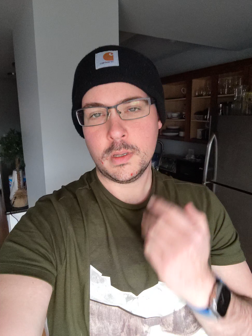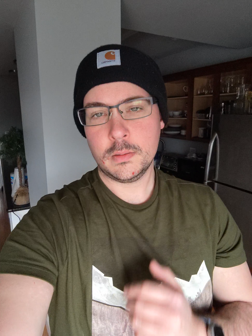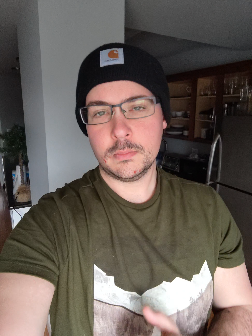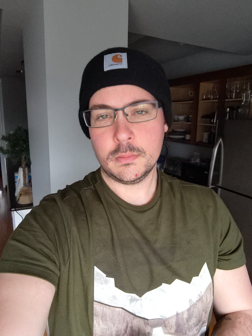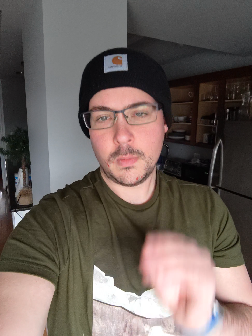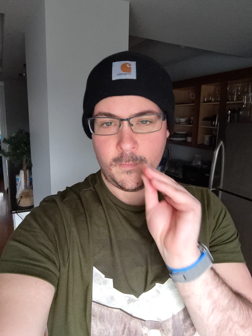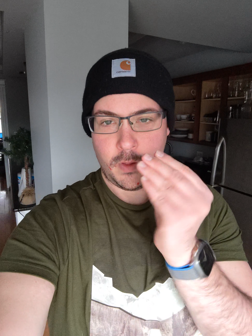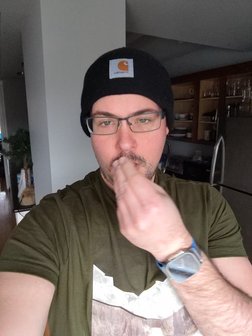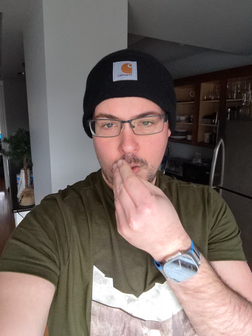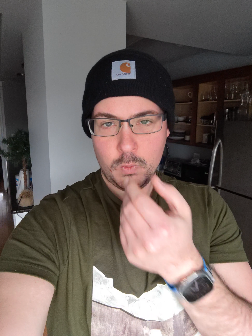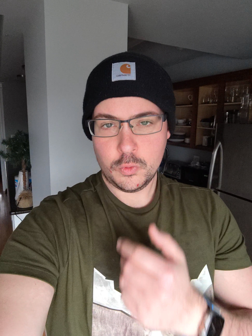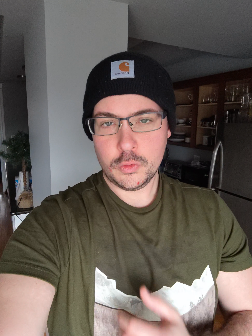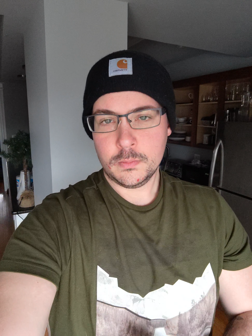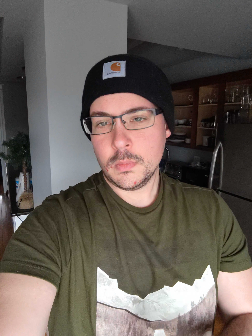flower